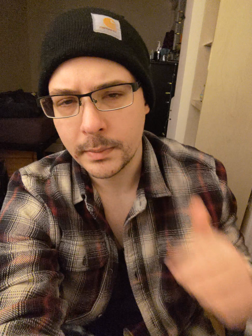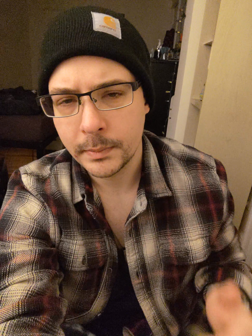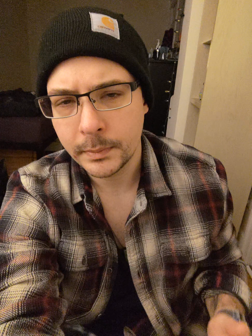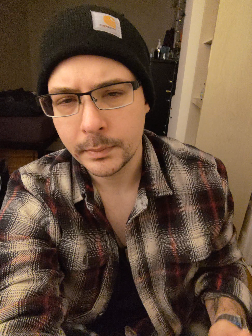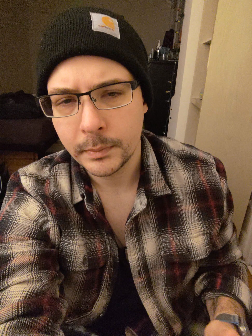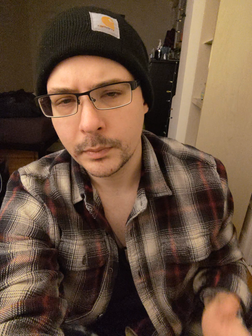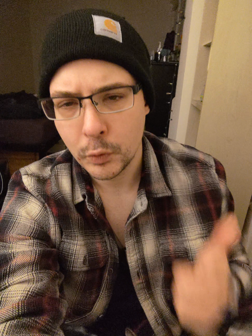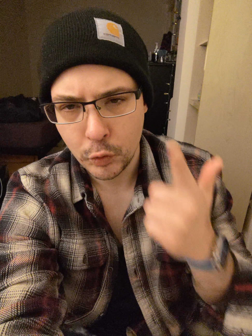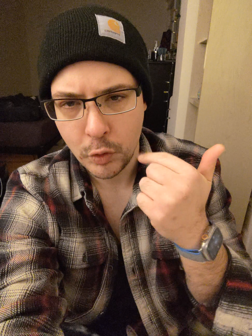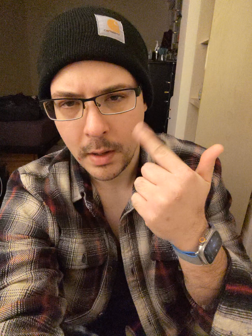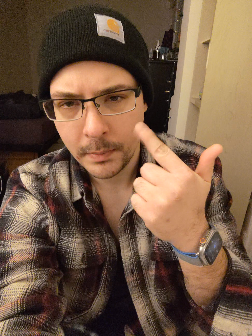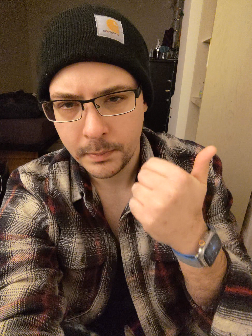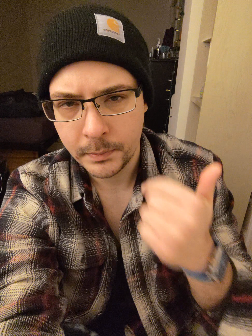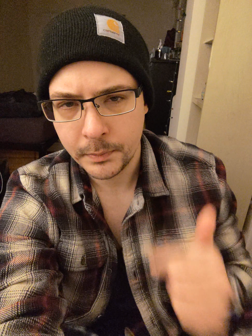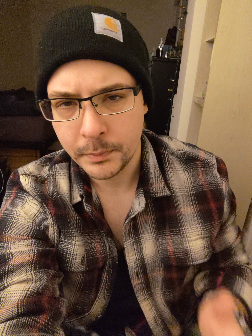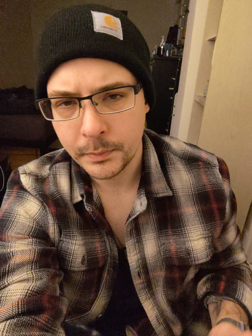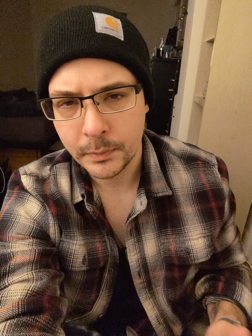cry